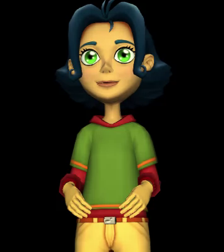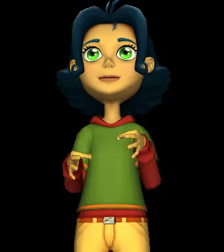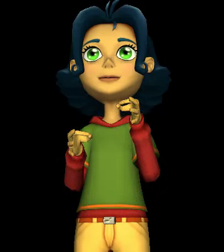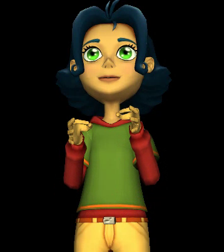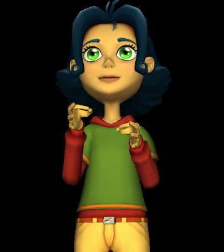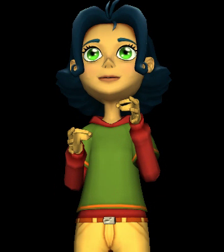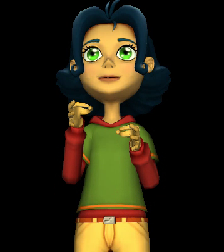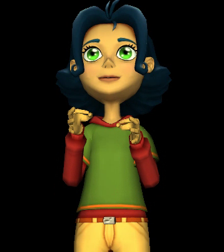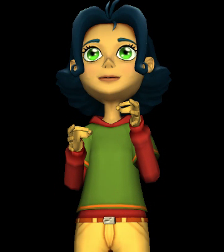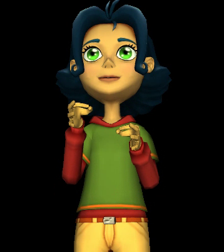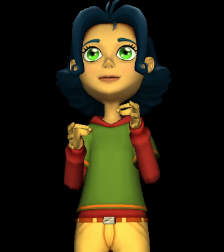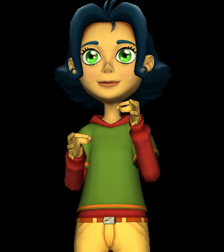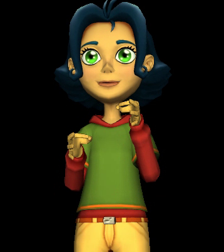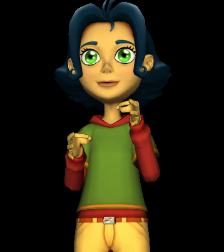محكمة